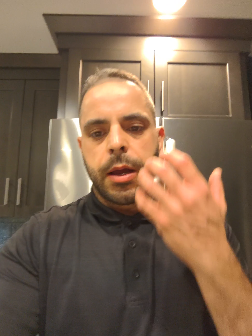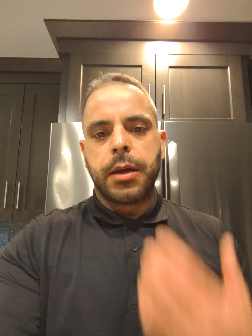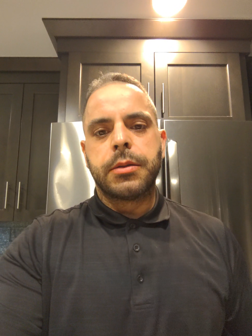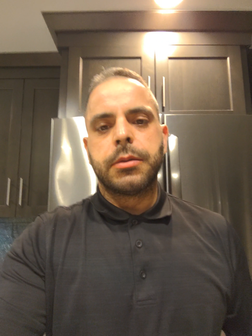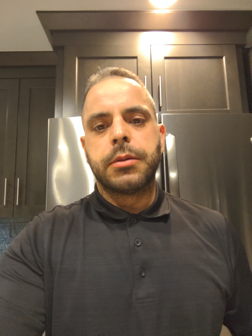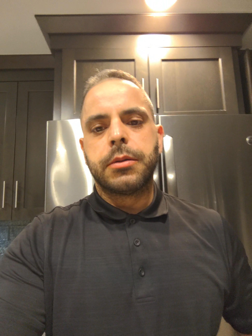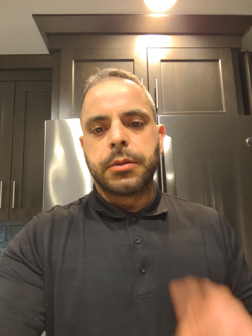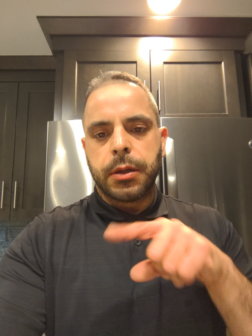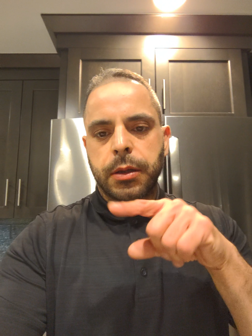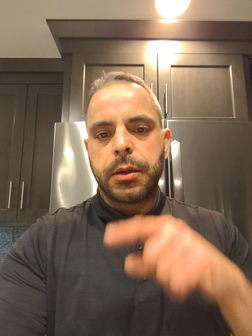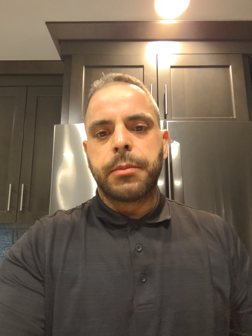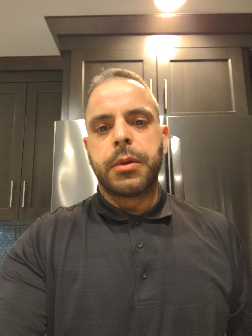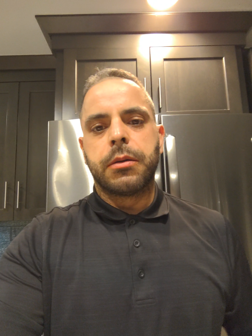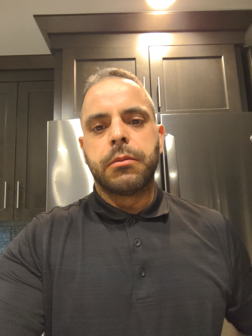time